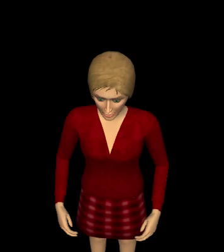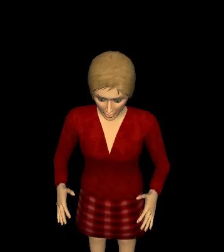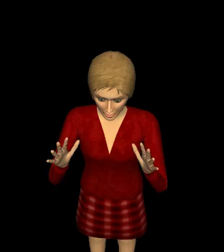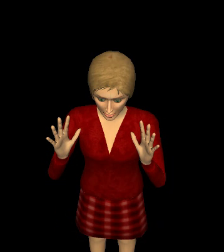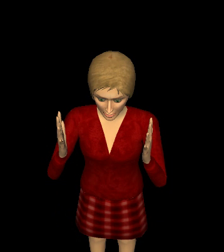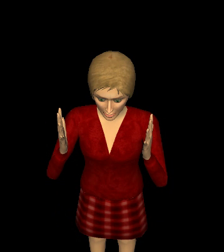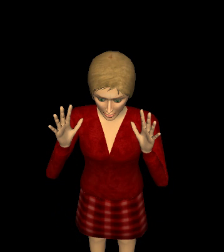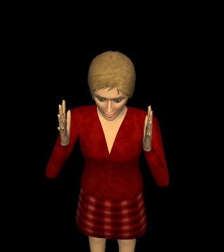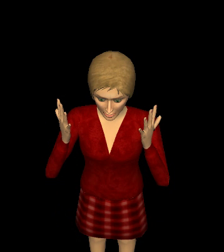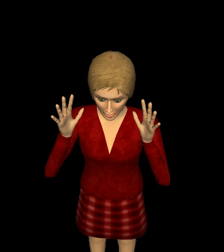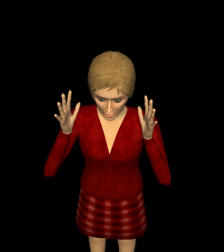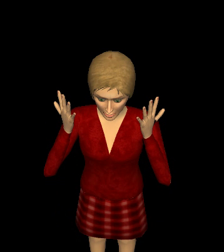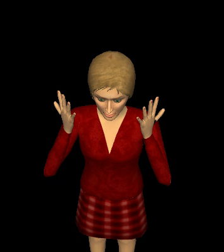غابة